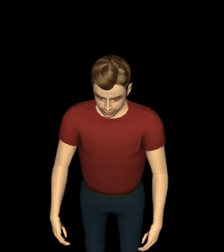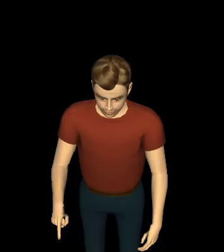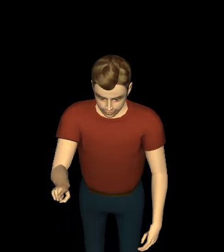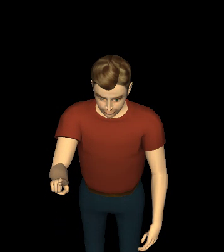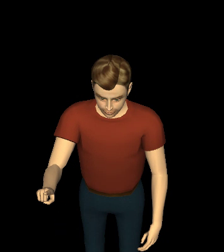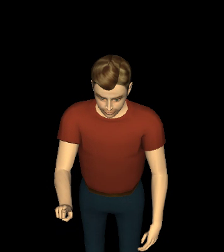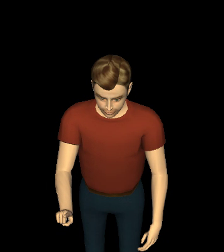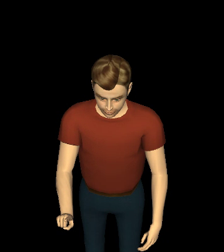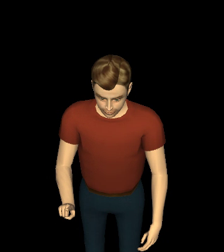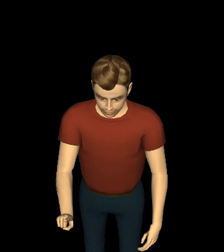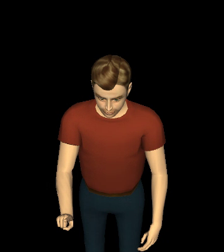يستجوب